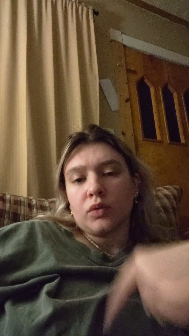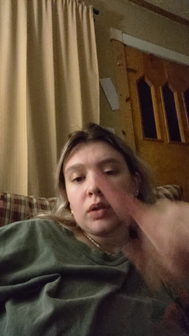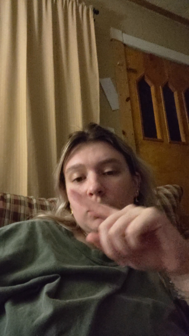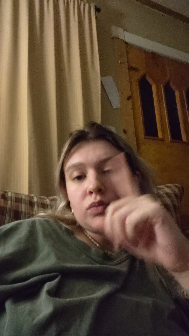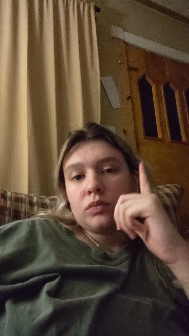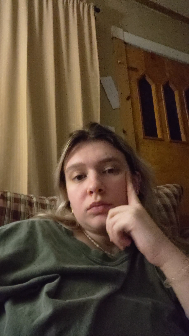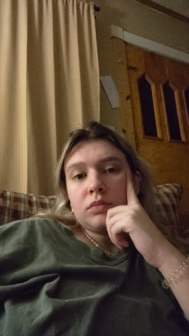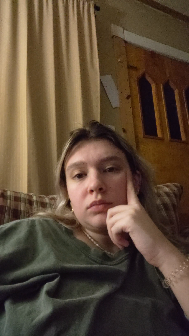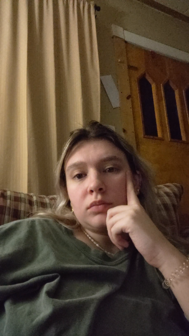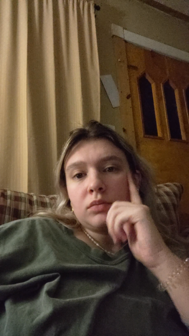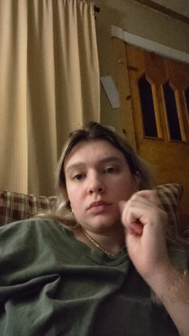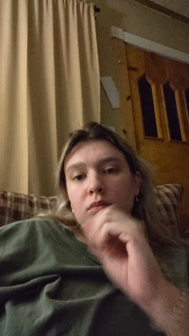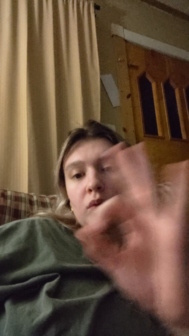of